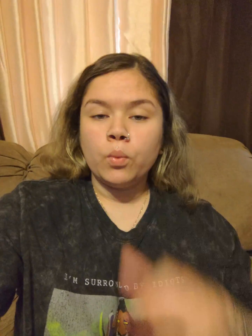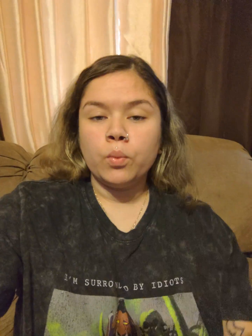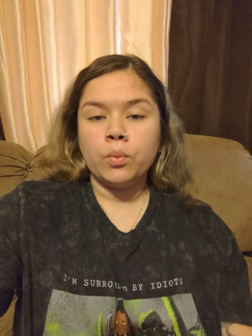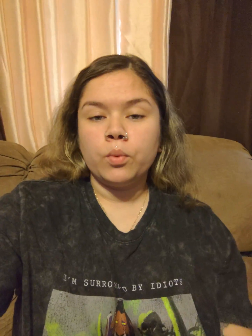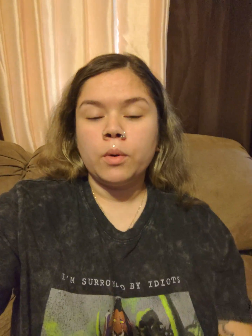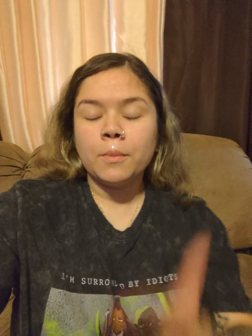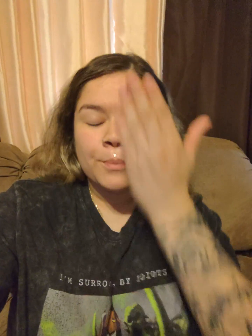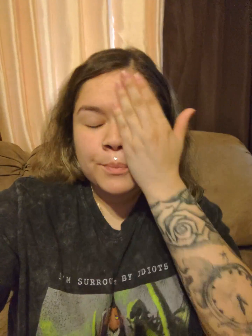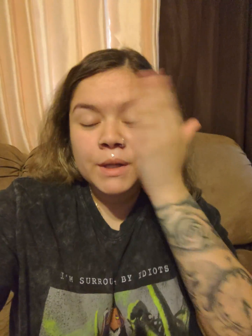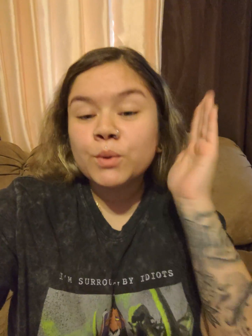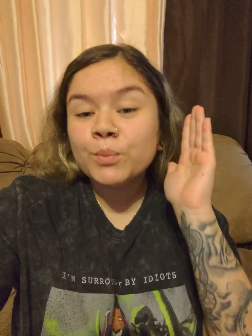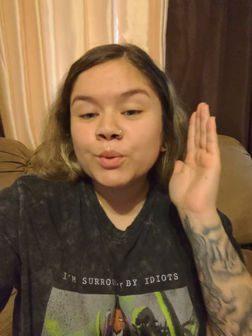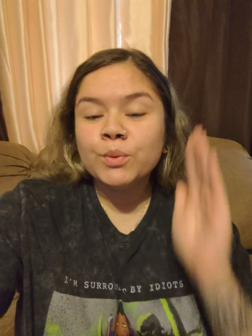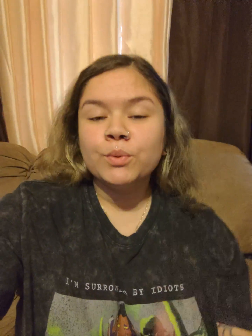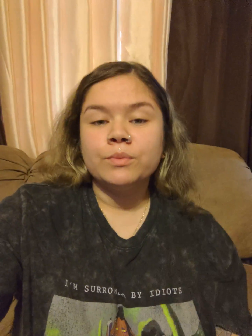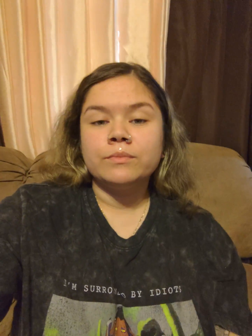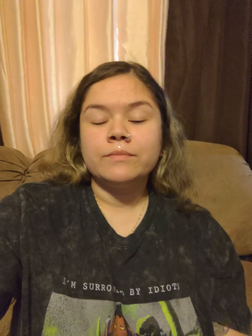peekaboo